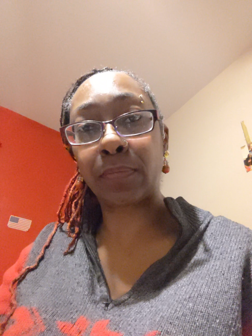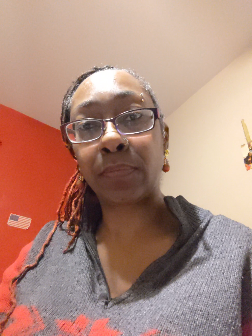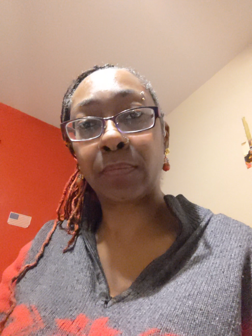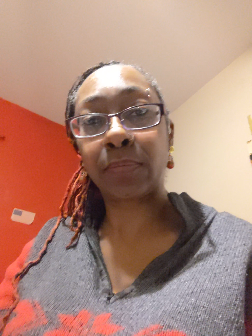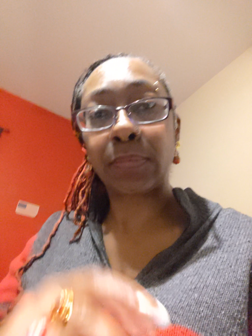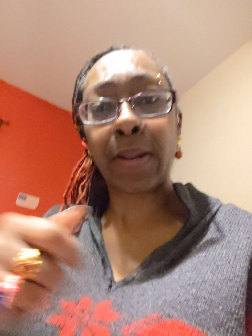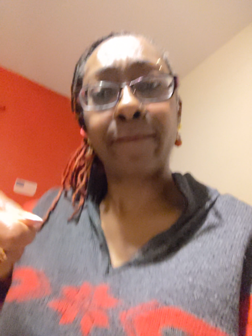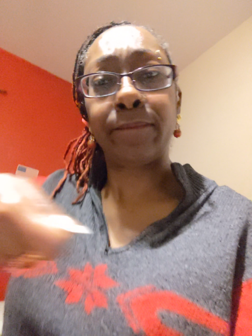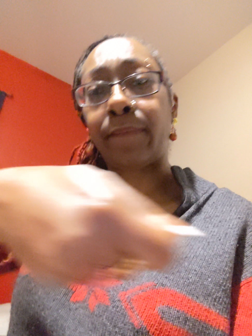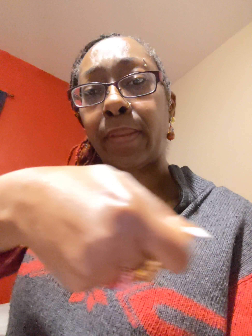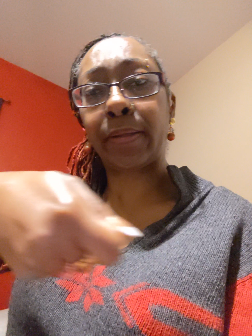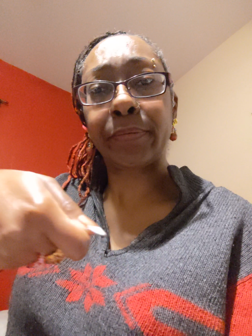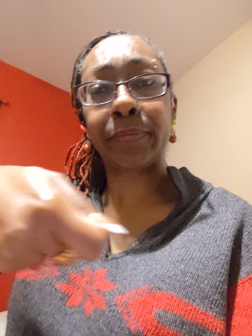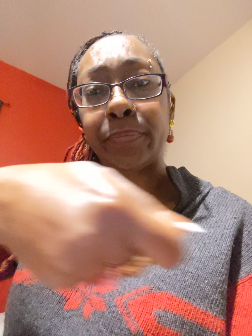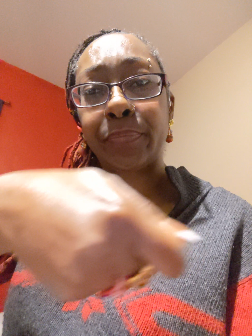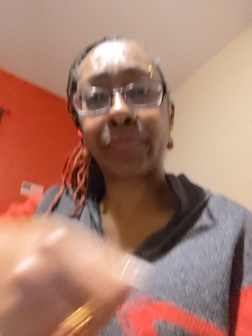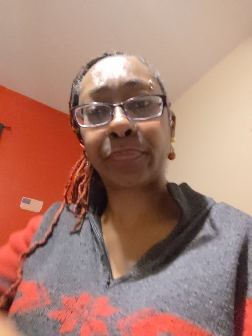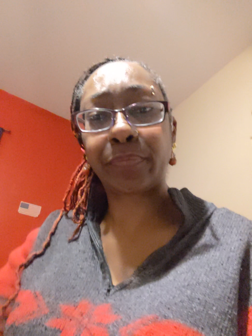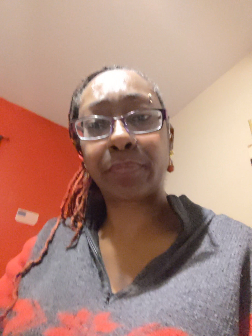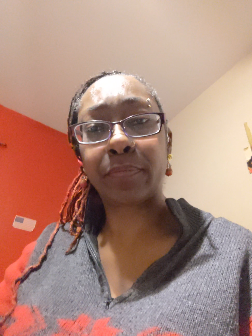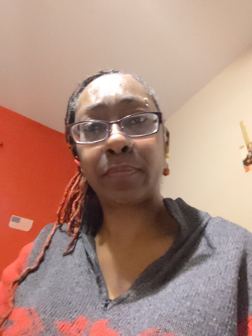vacuum